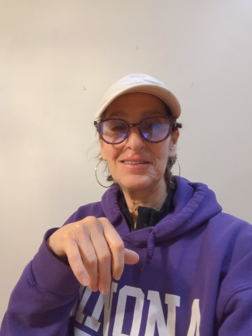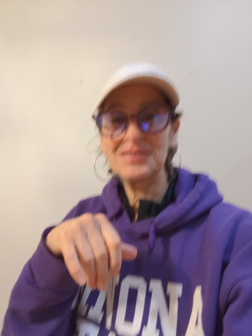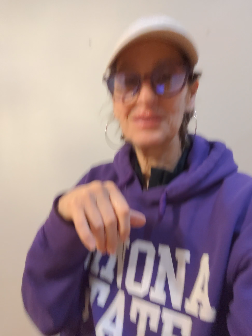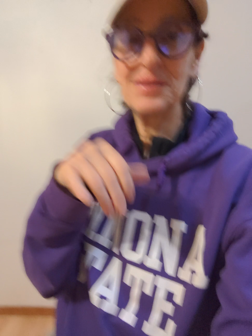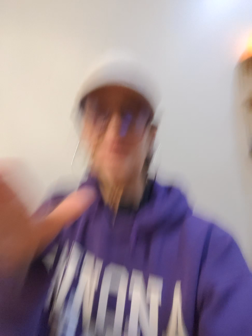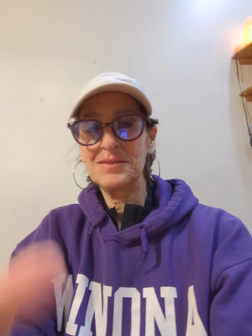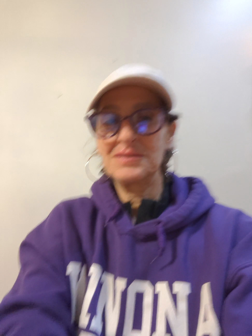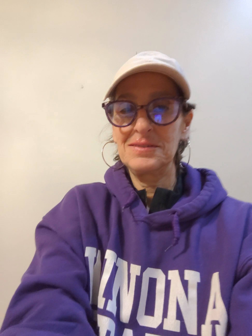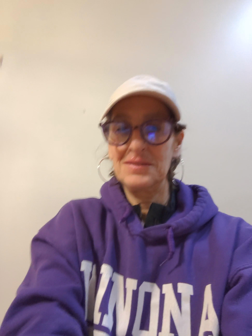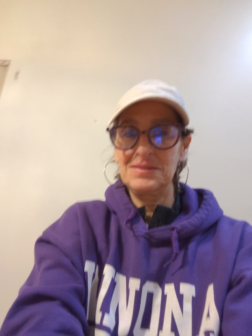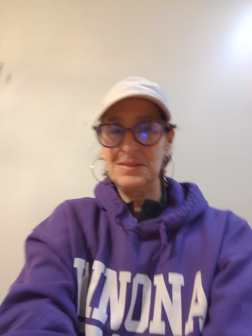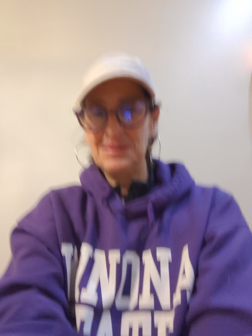tiger